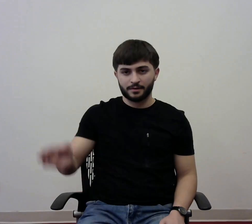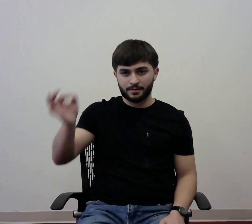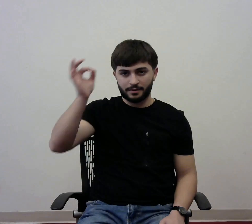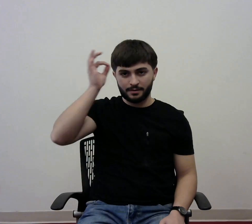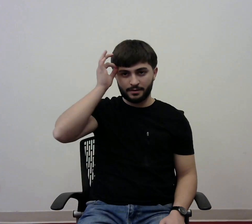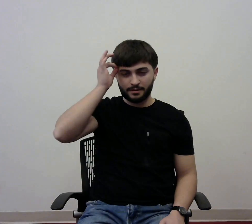xatırladım